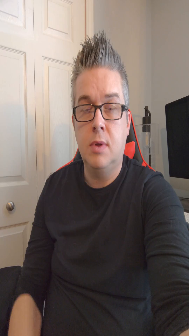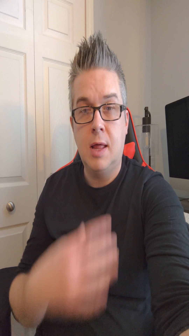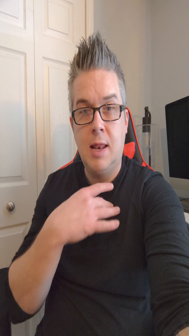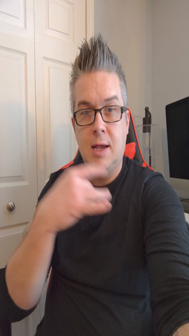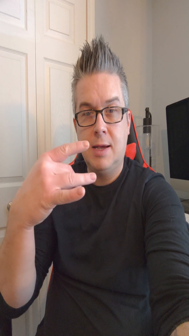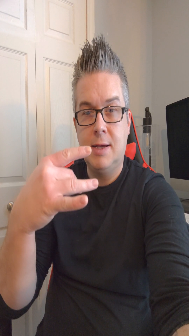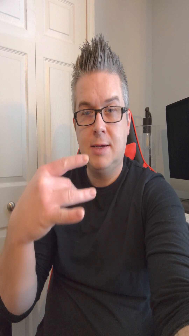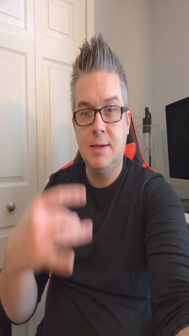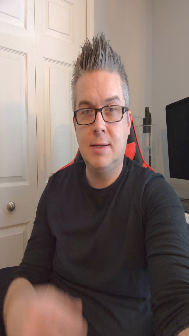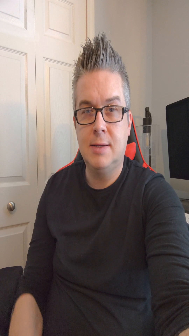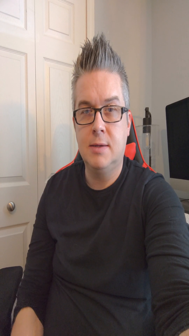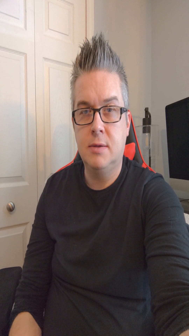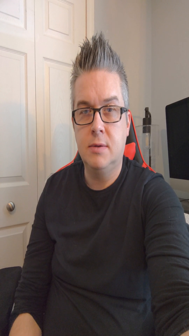like